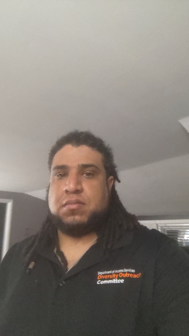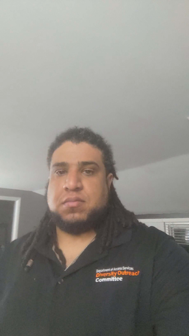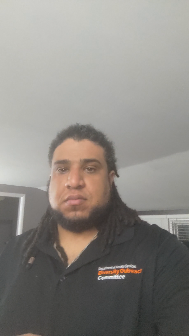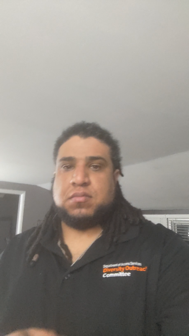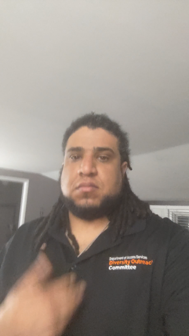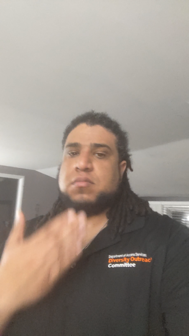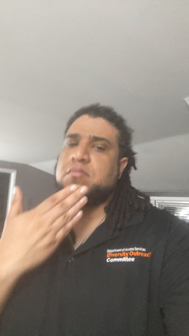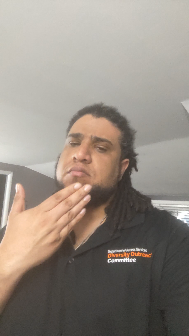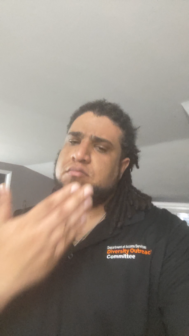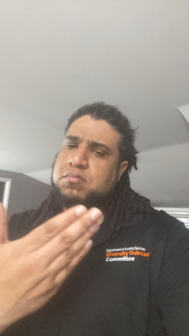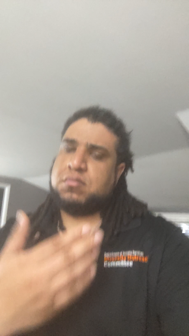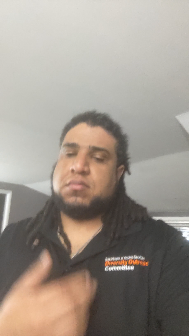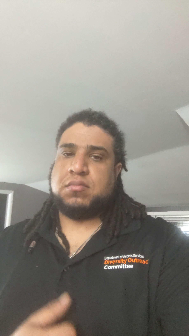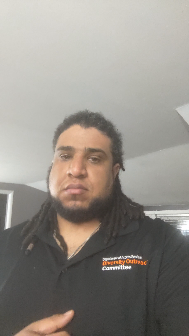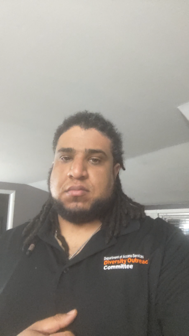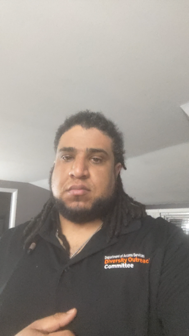good